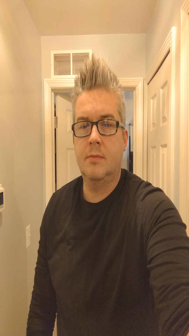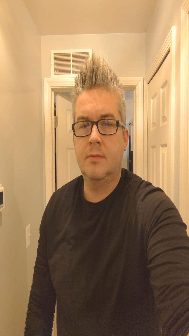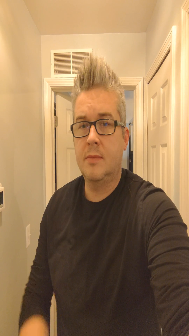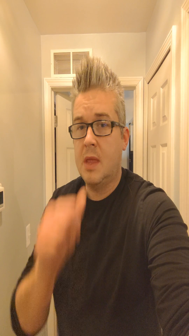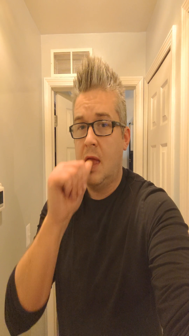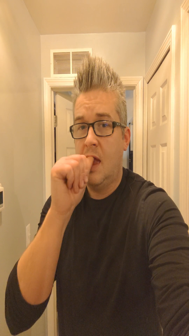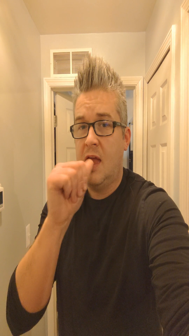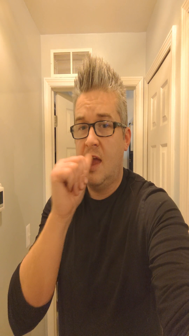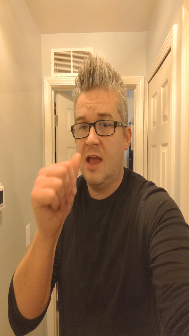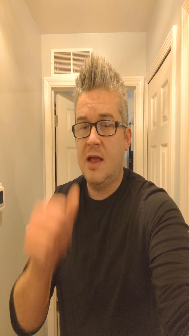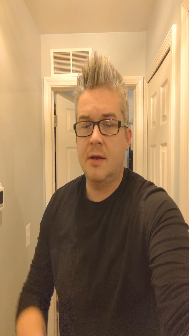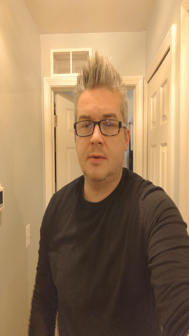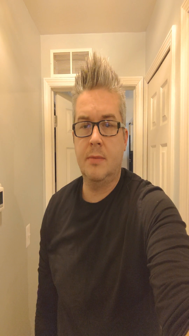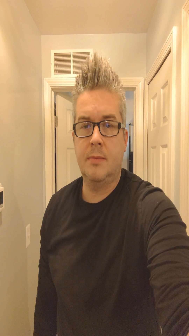nuts